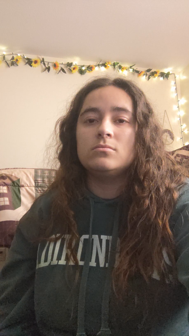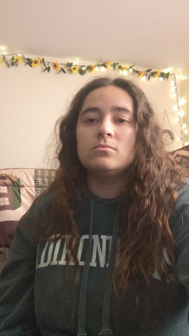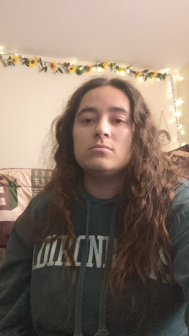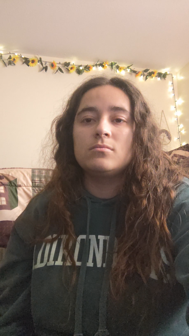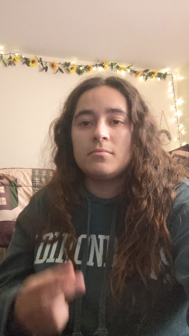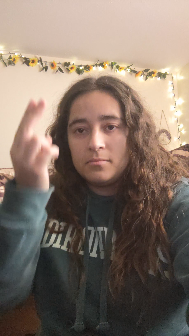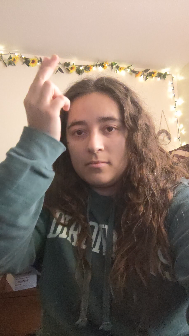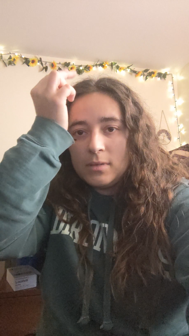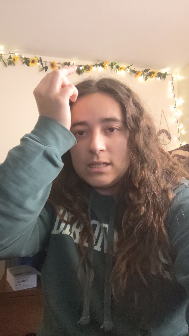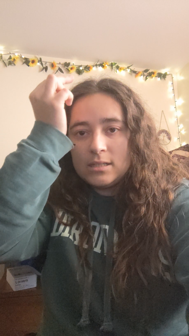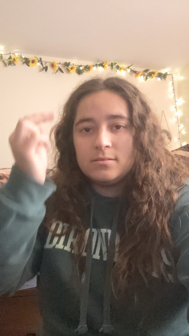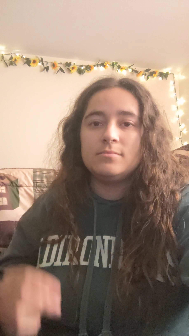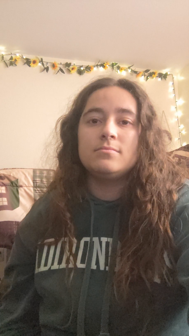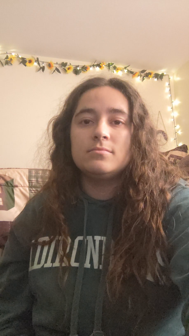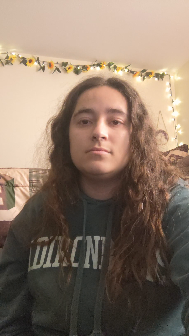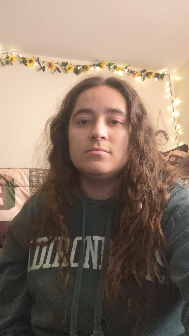bunny